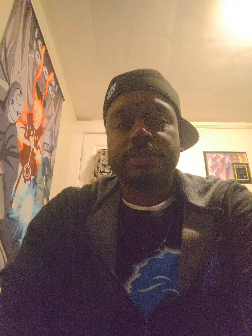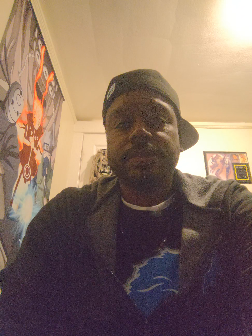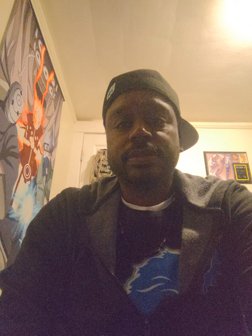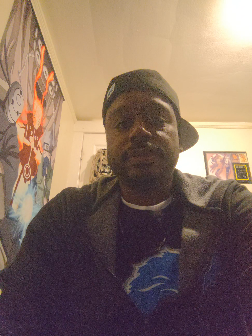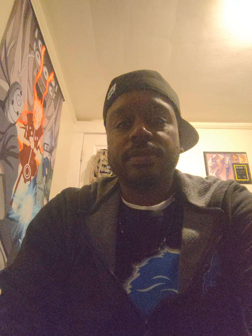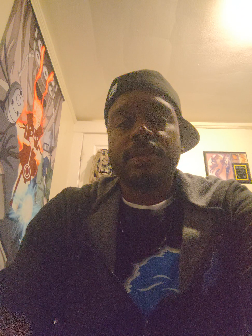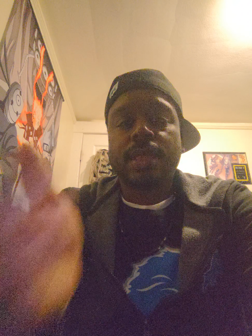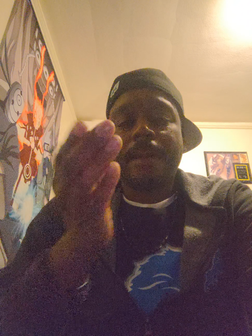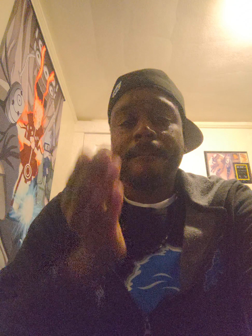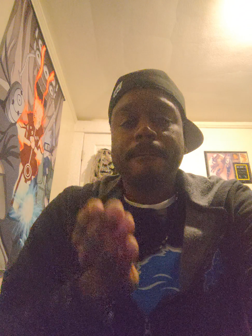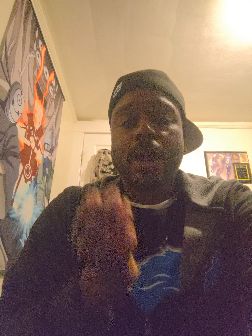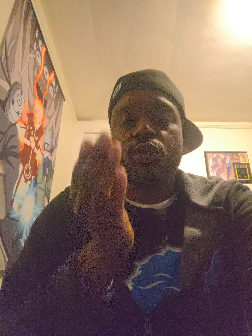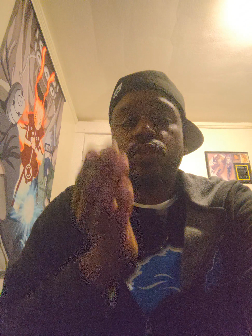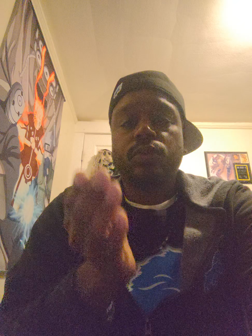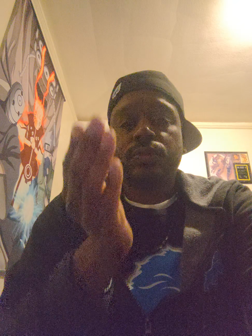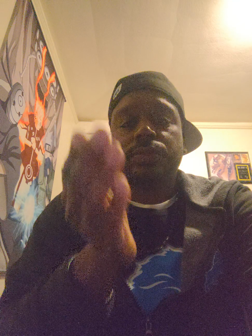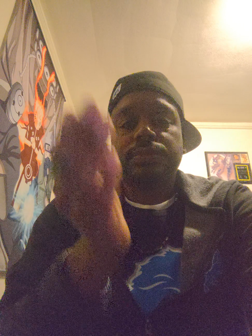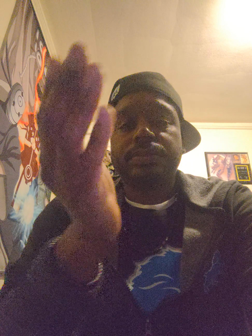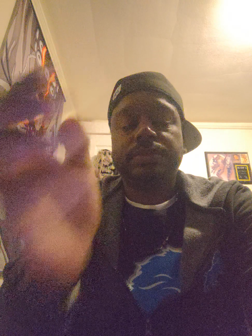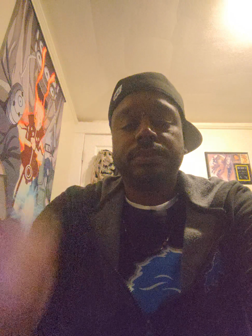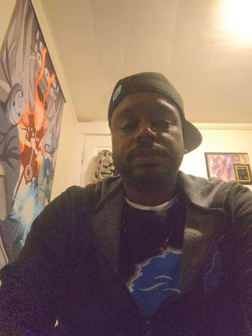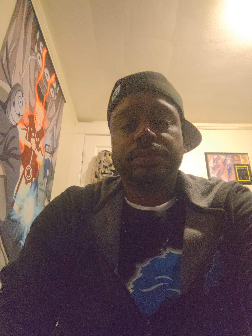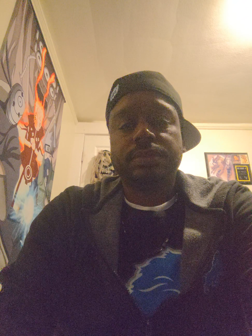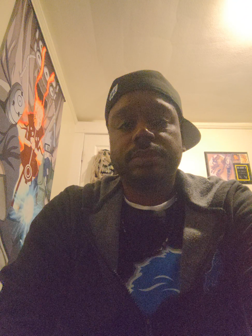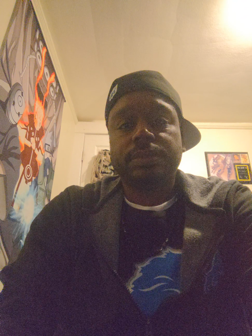boat